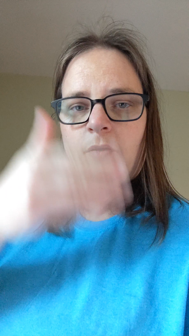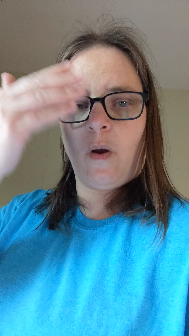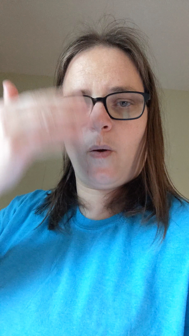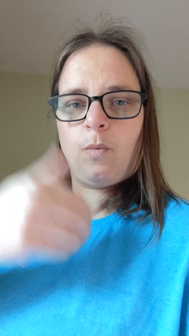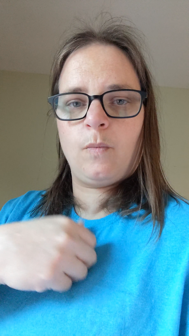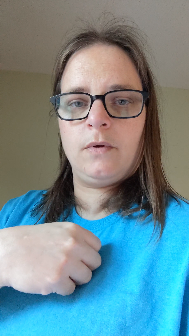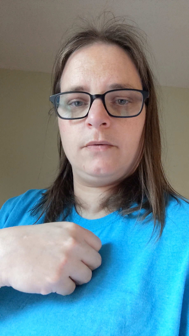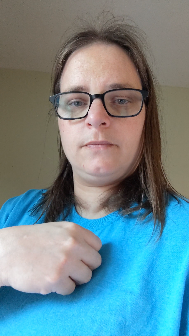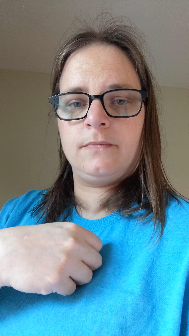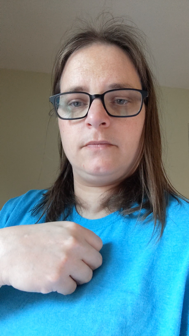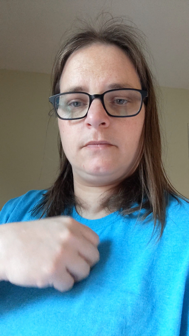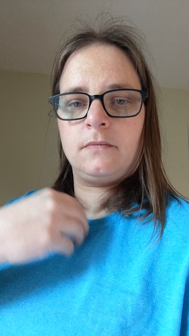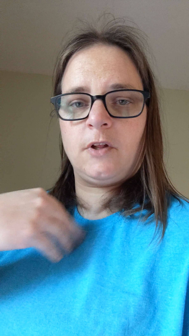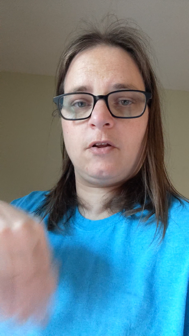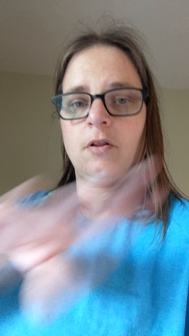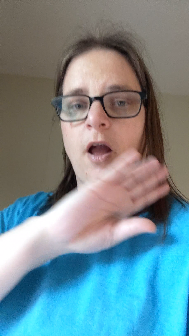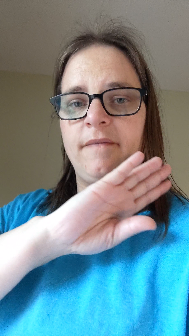scarf